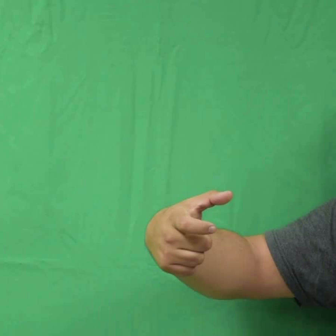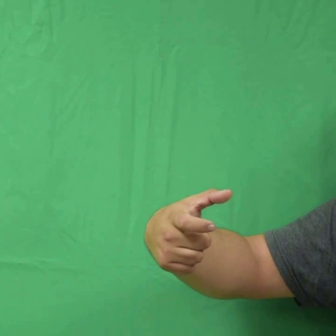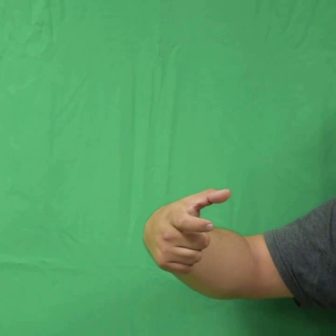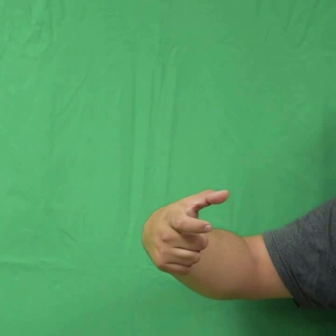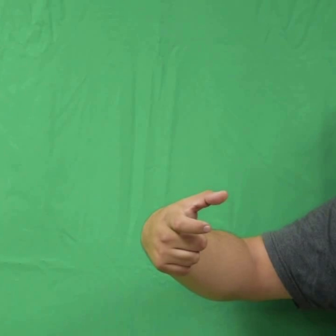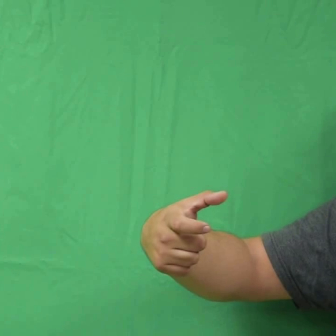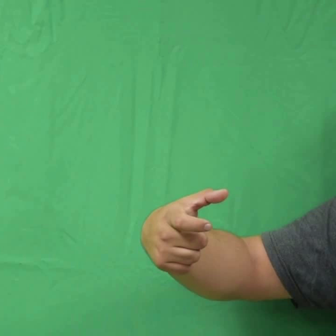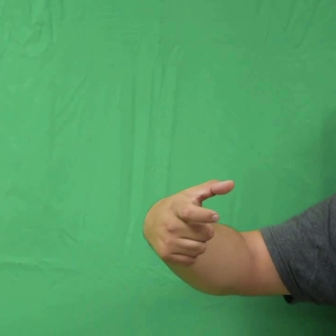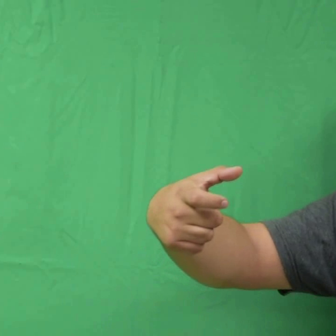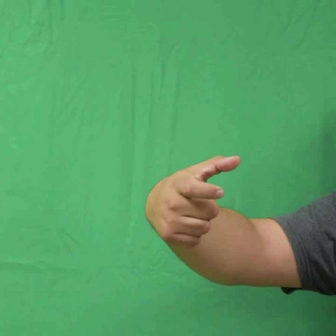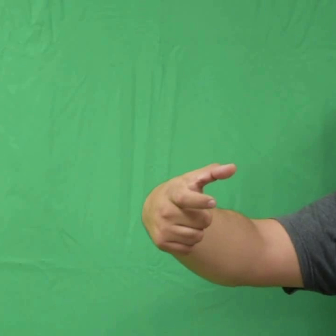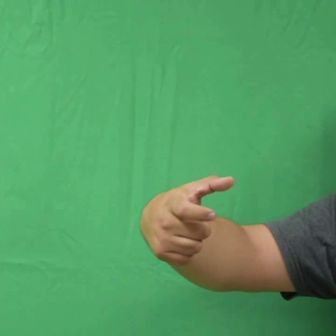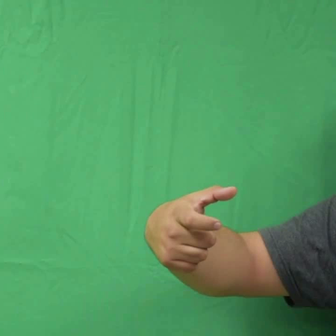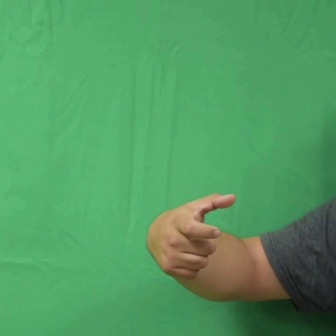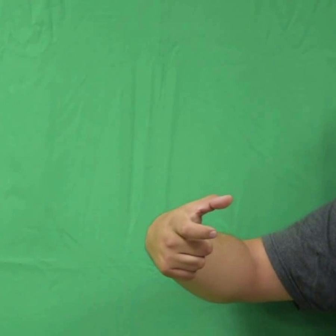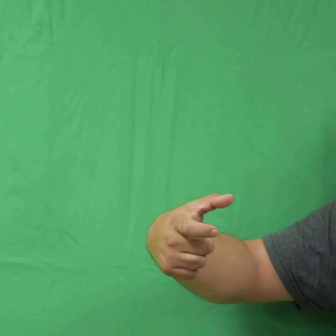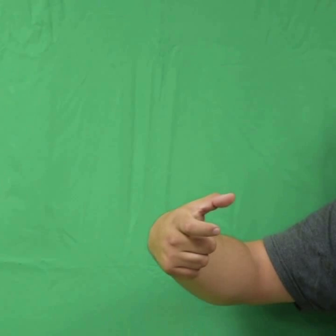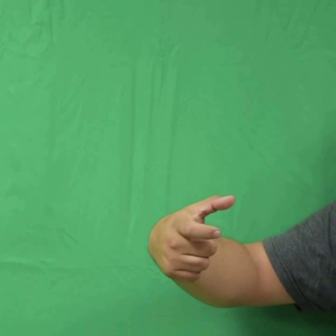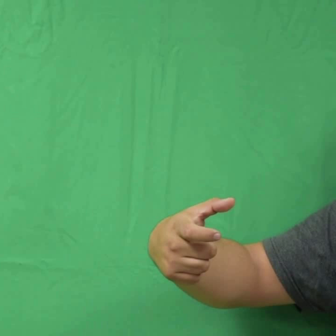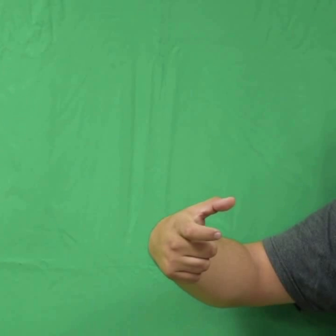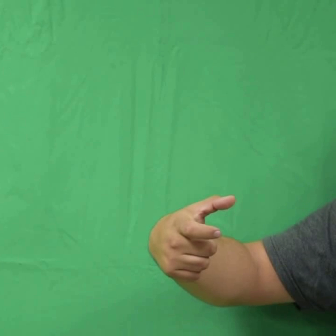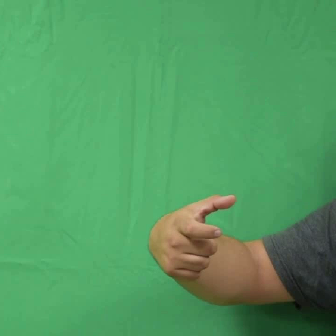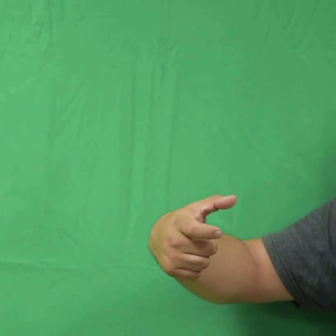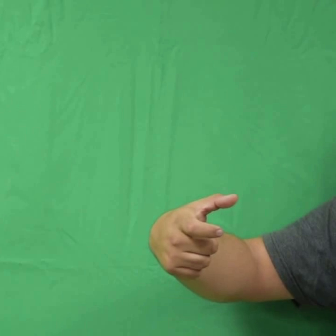X